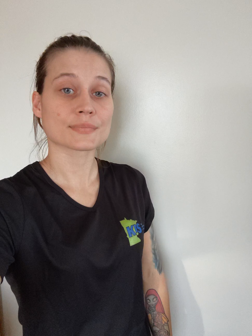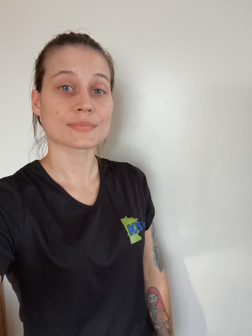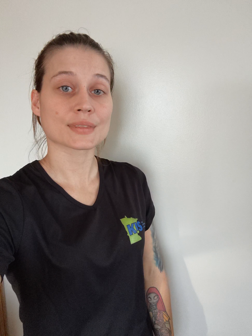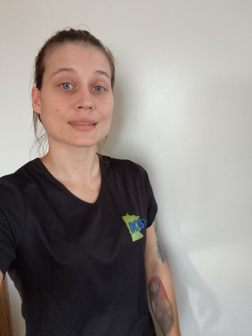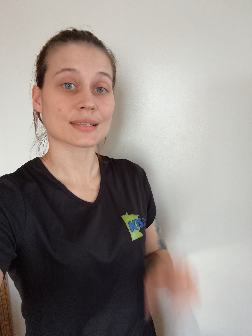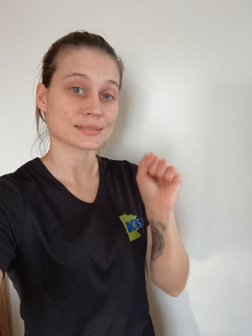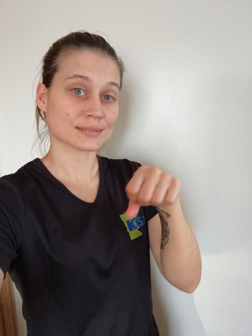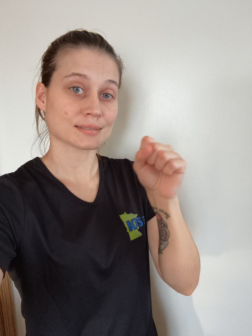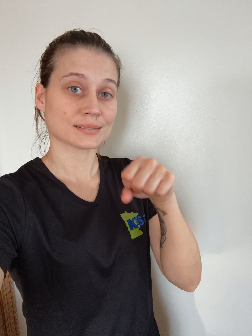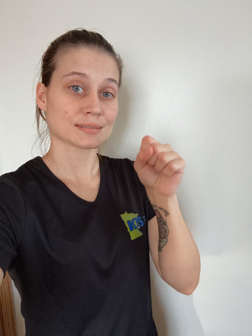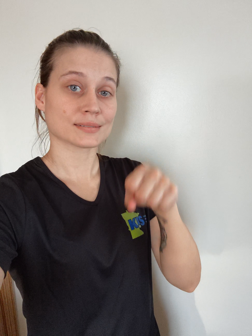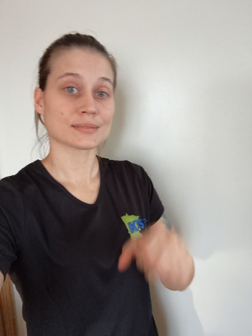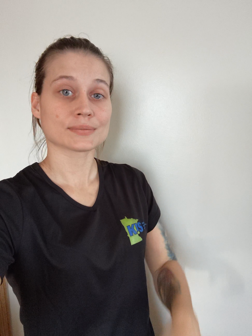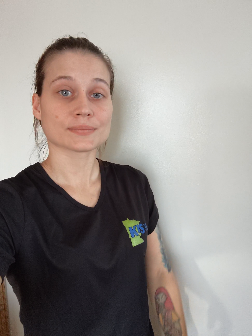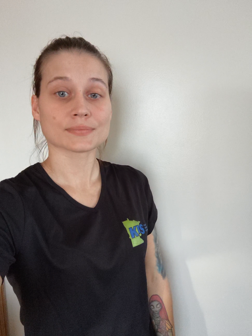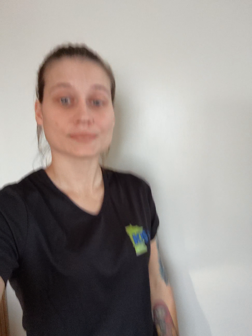yes